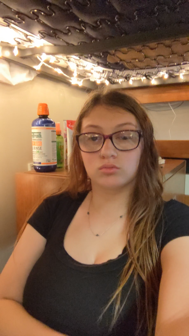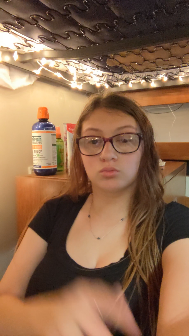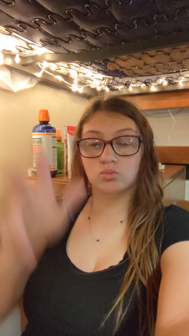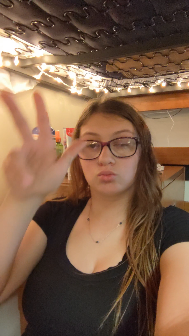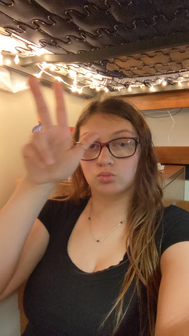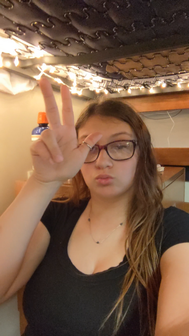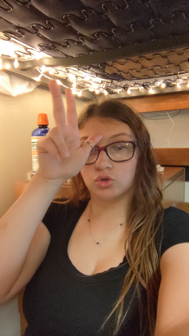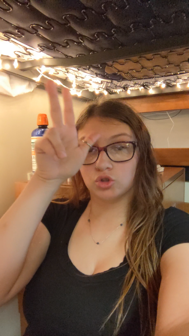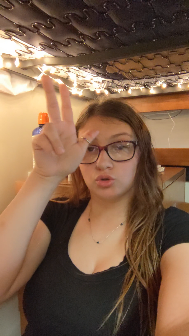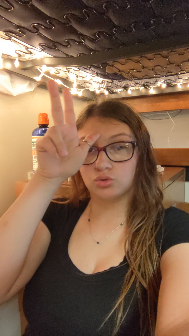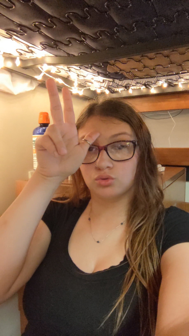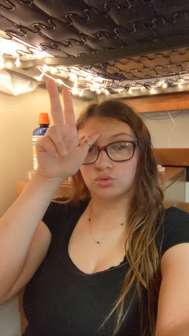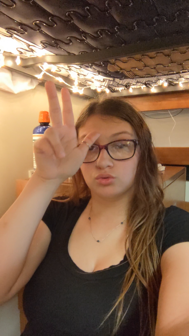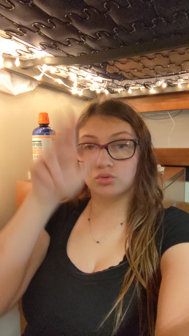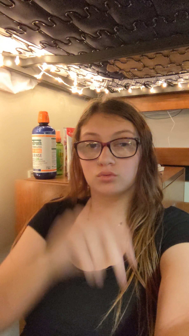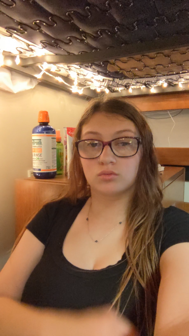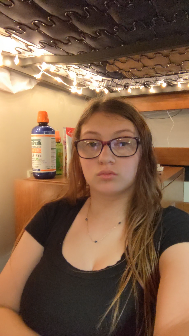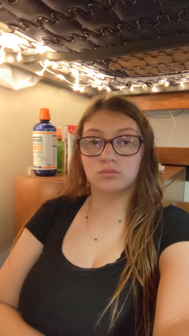rooster